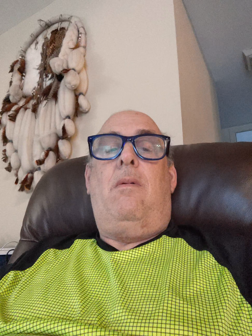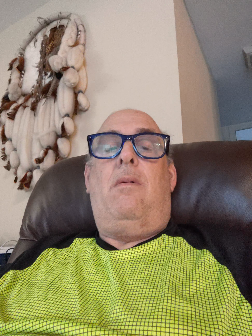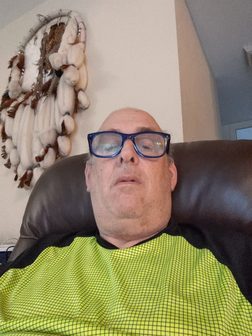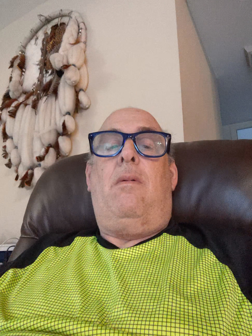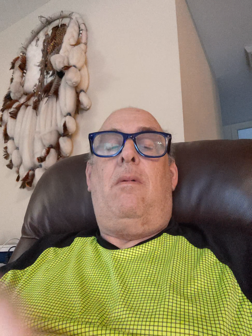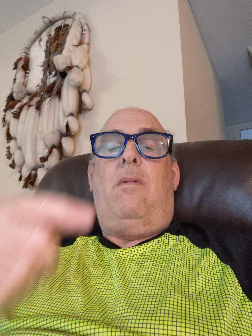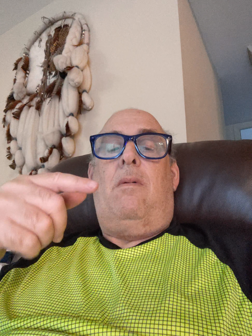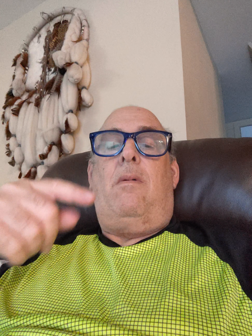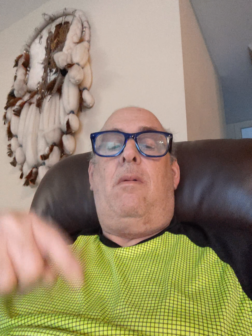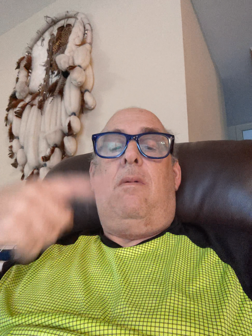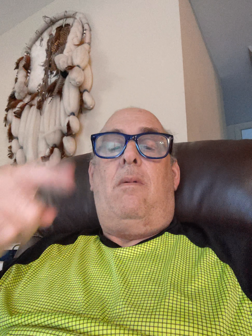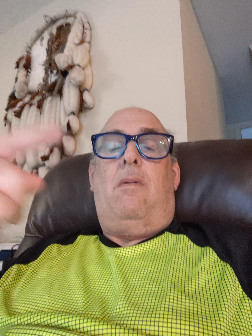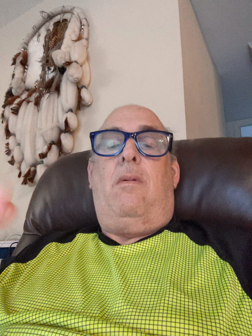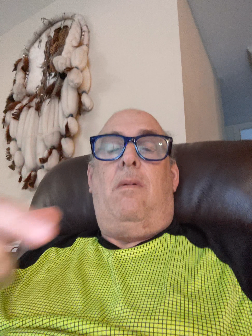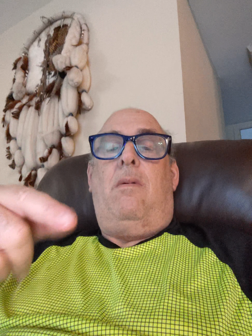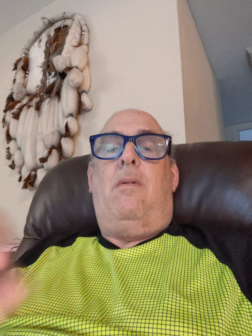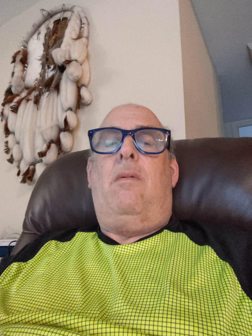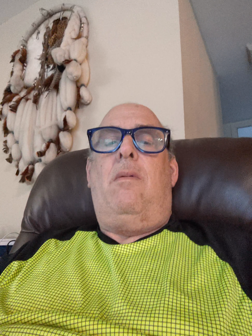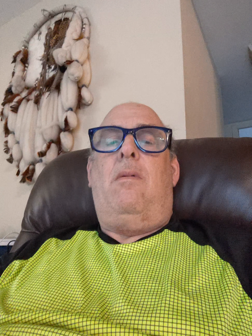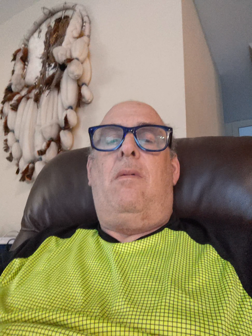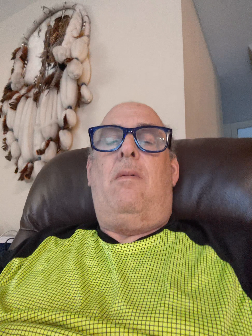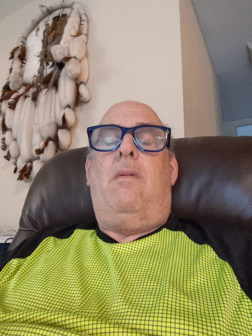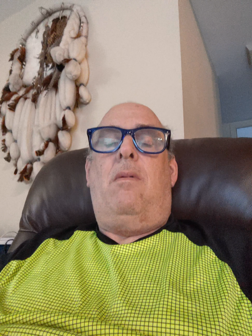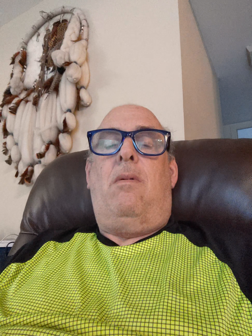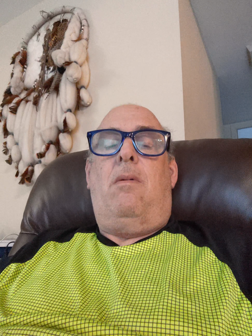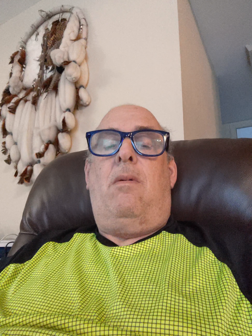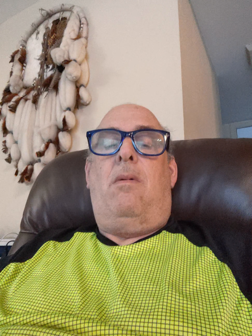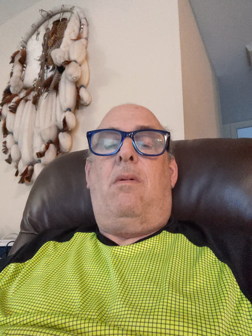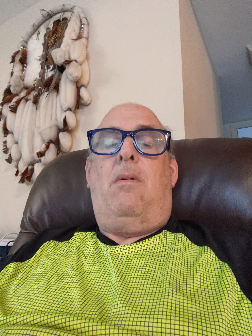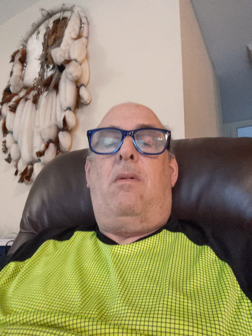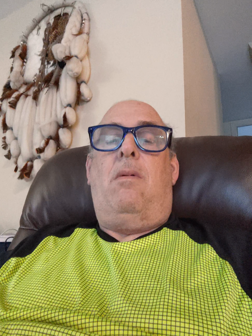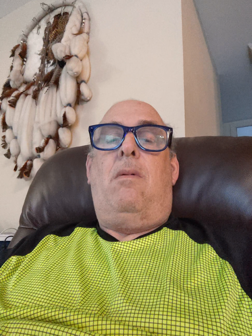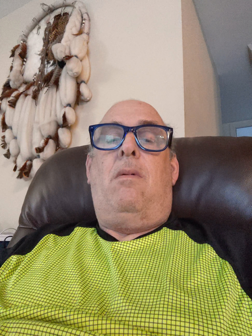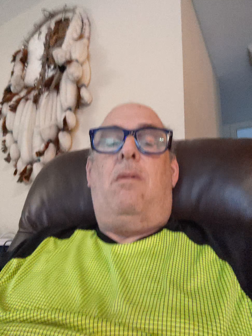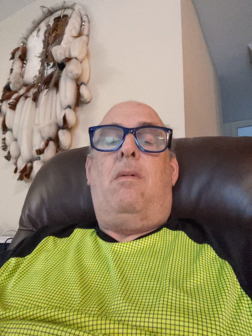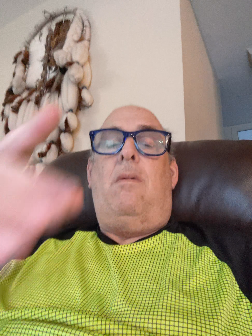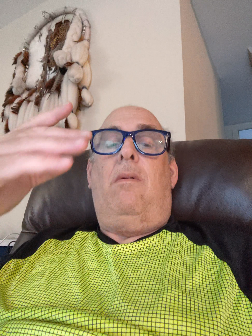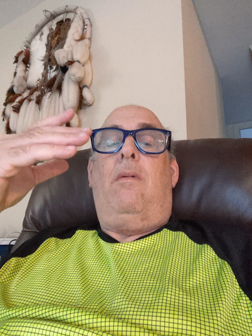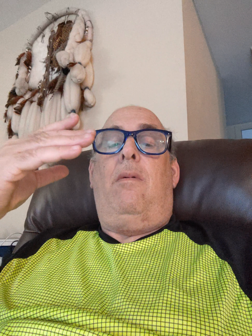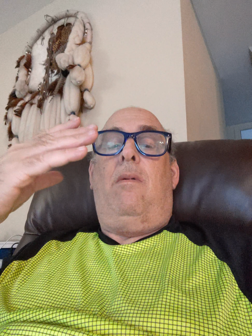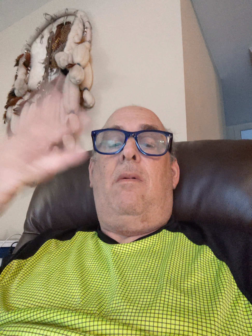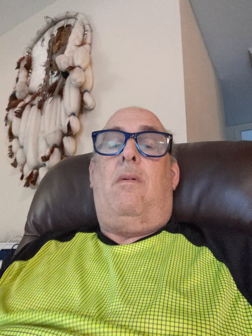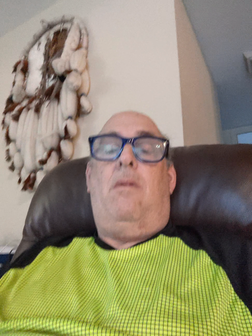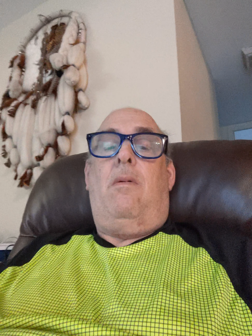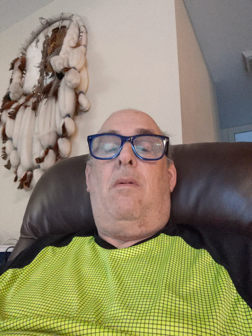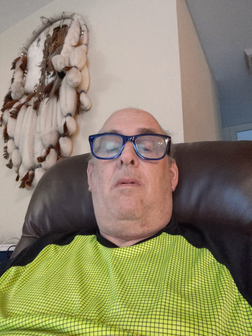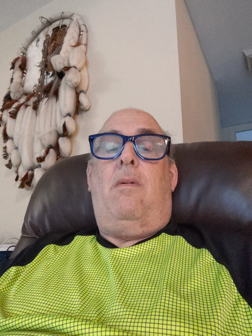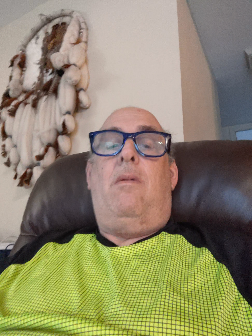go